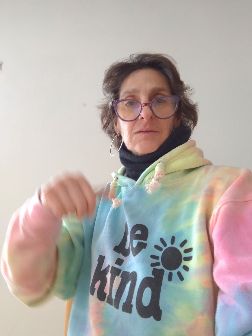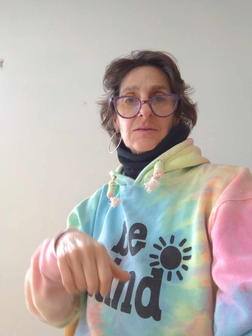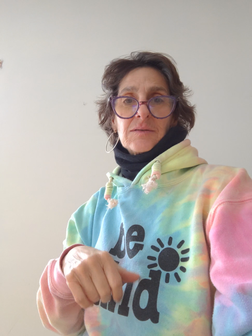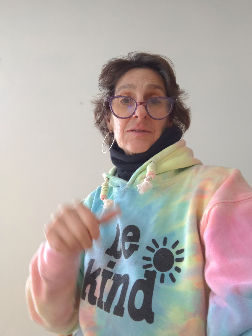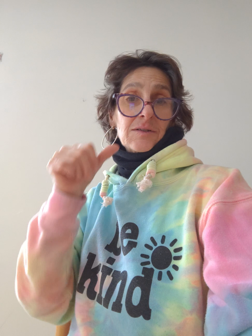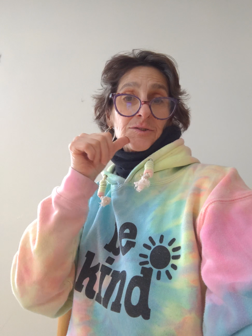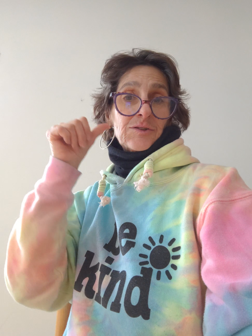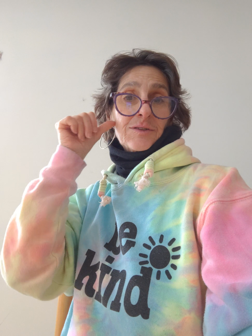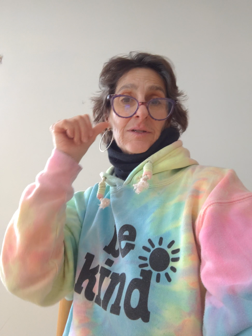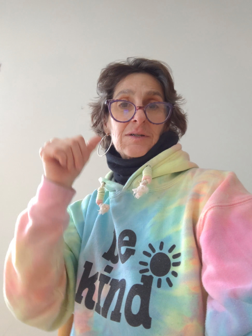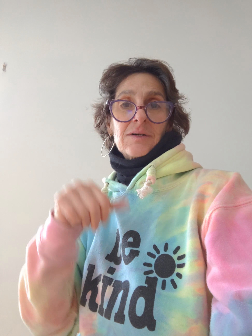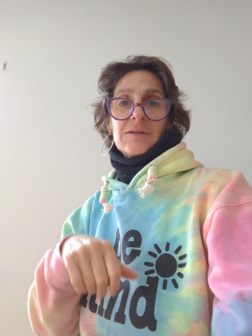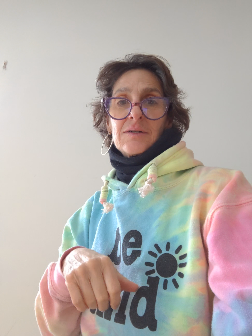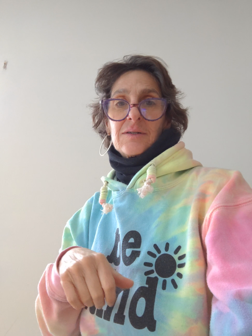yesterday